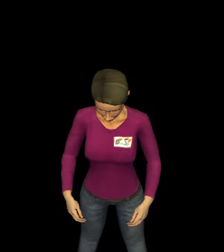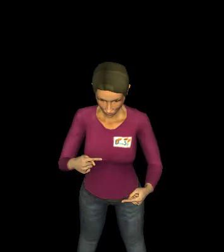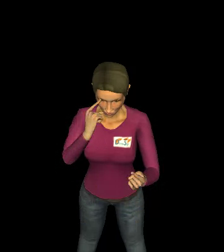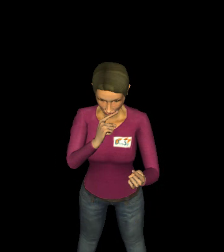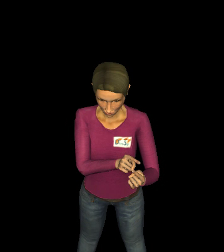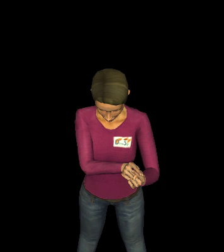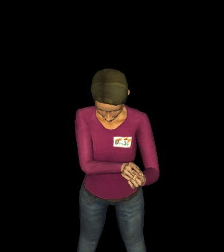موضوع